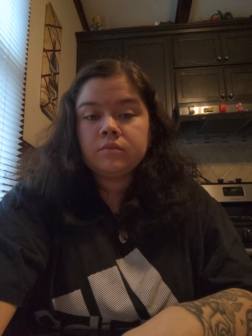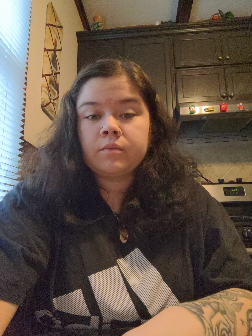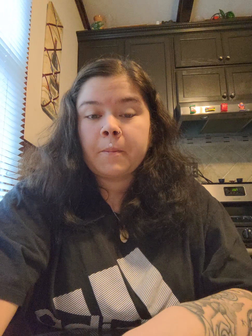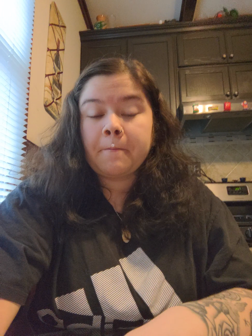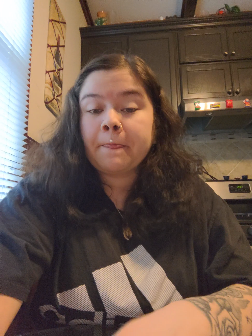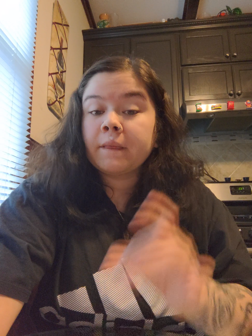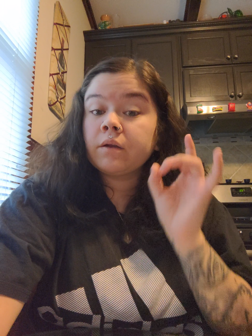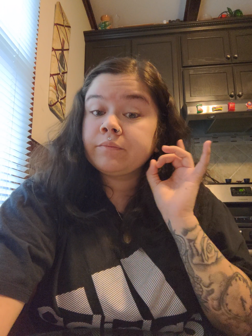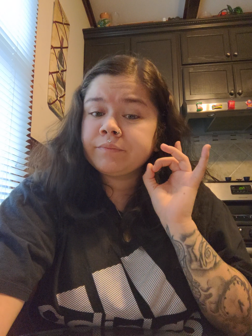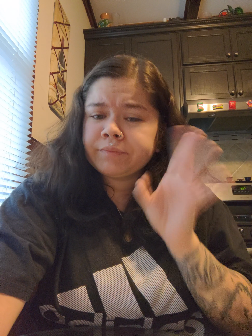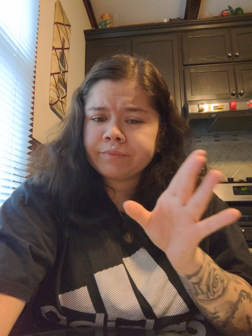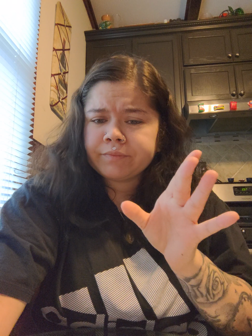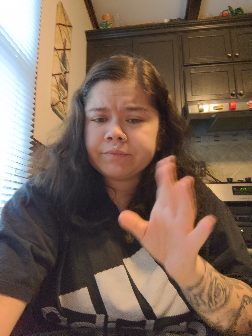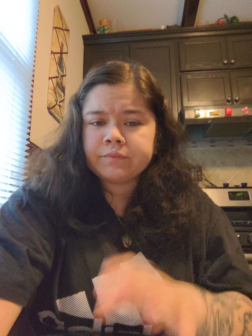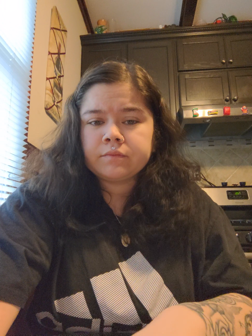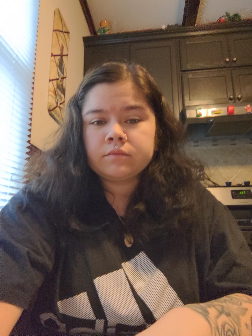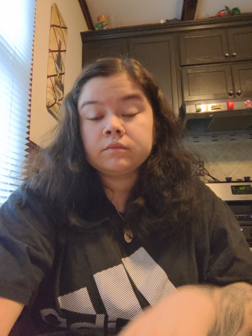hate